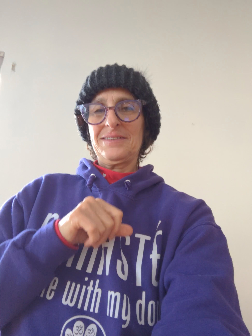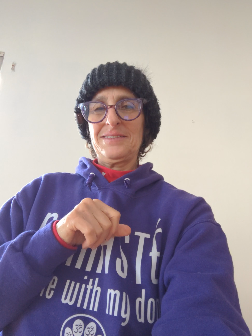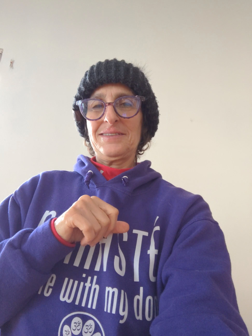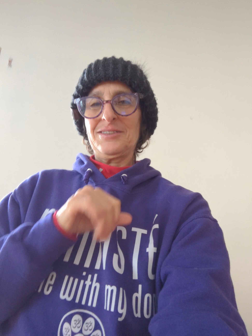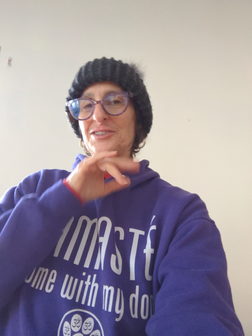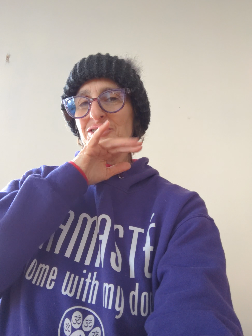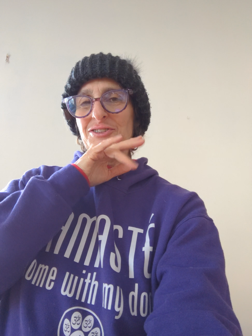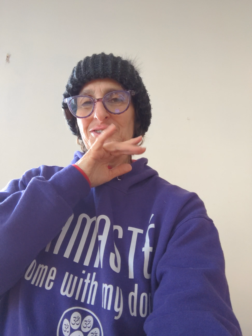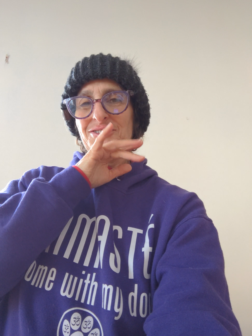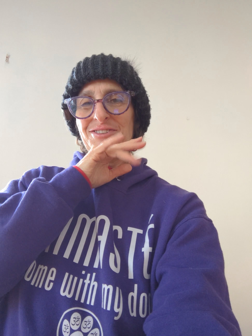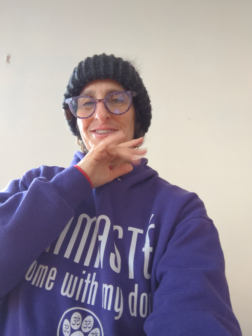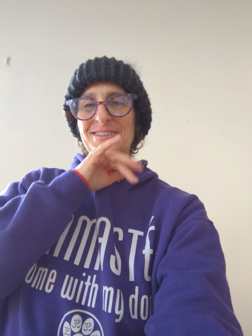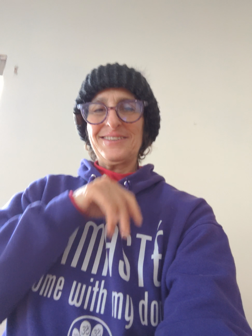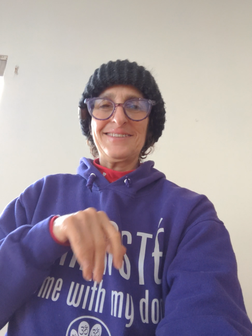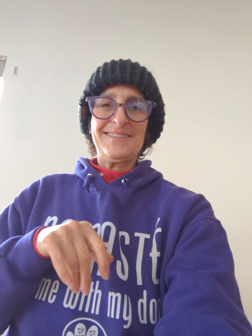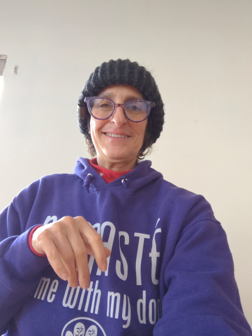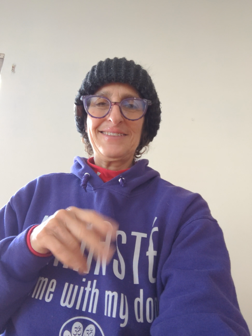dirty